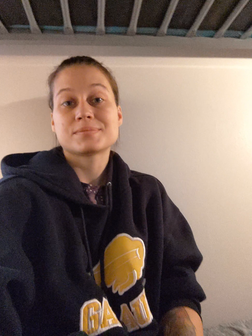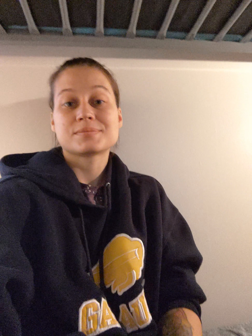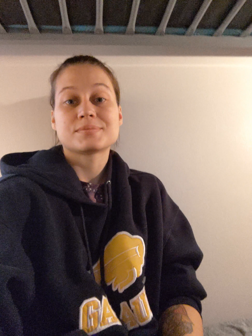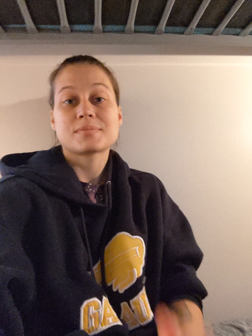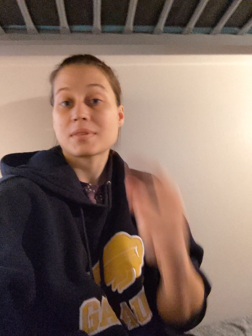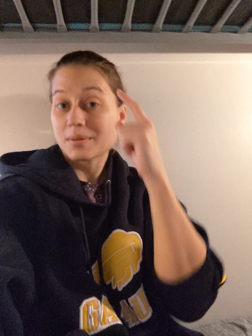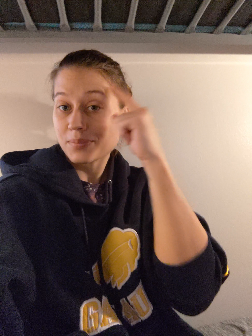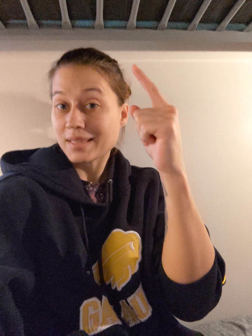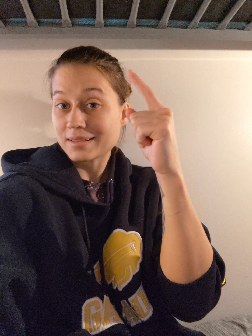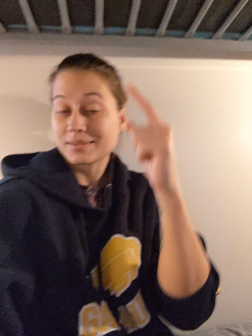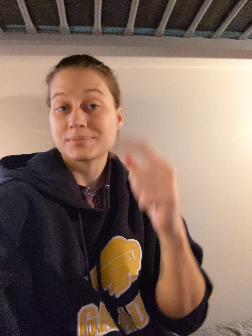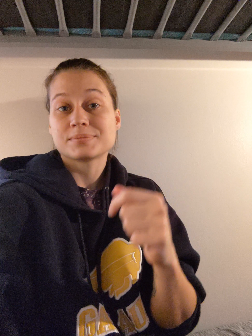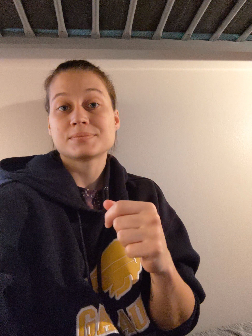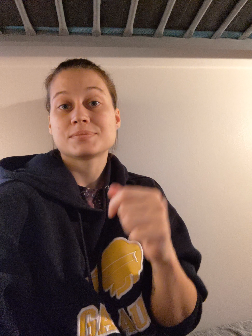penny